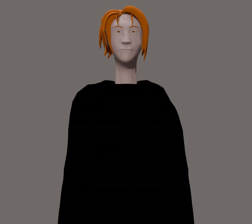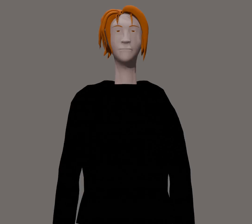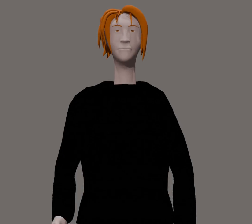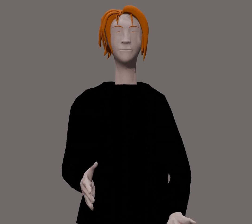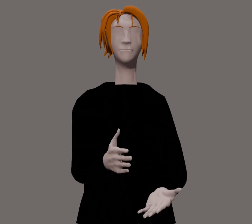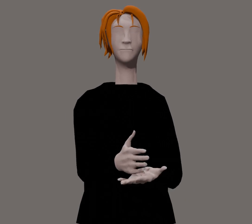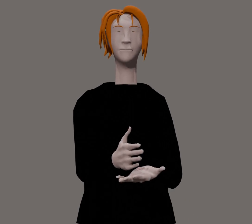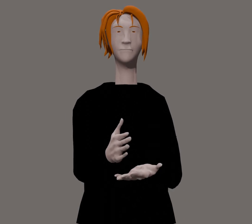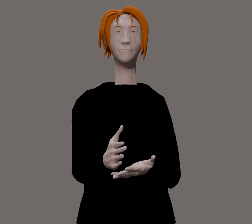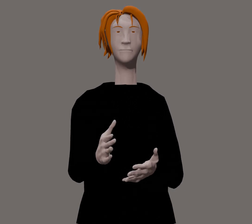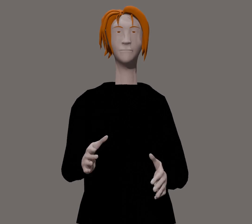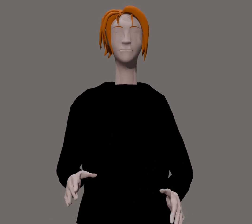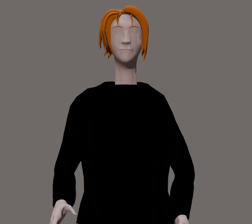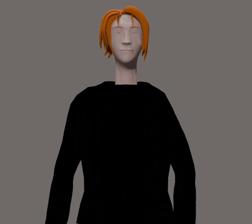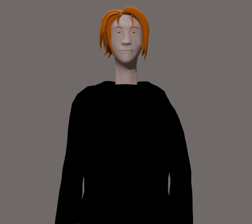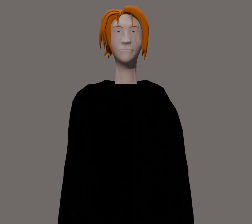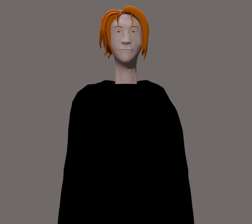Component